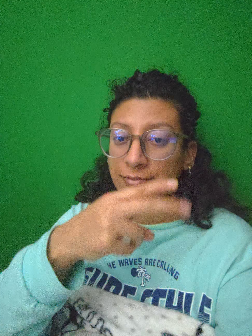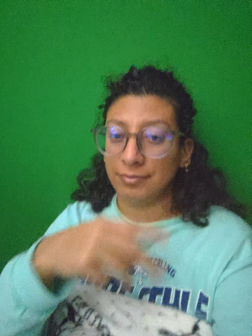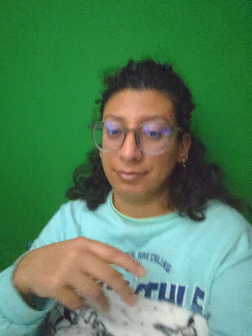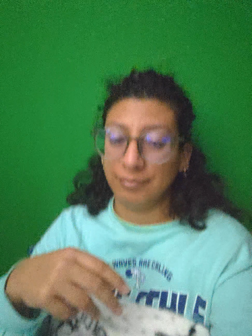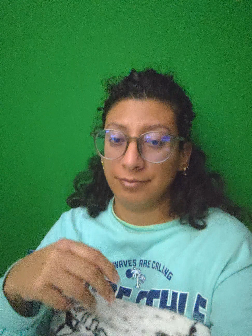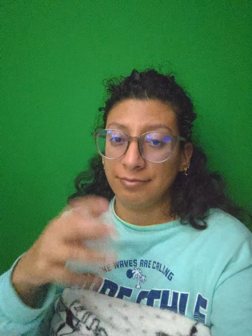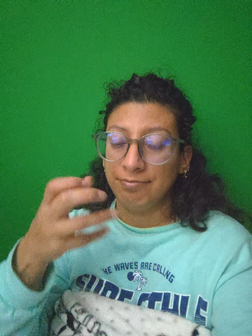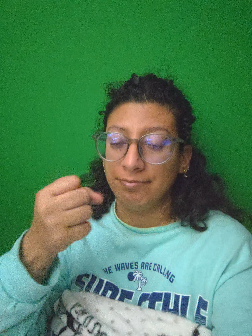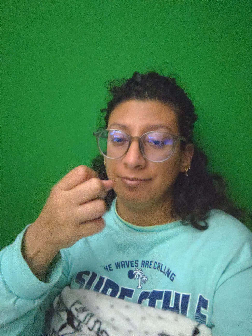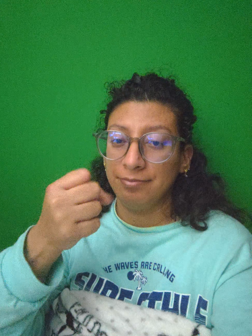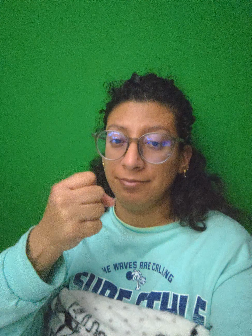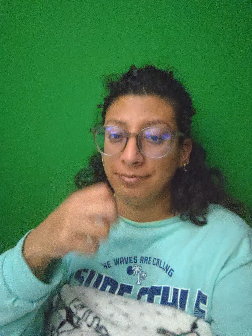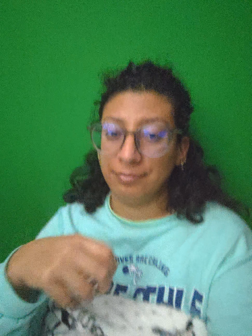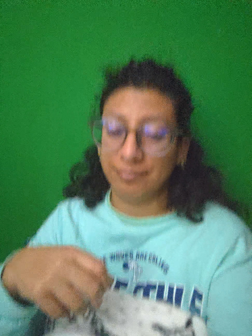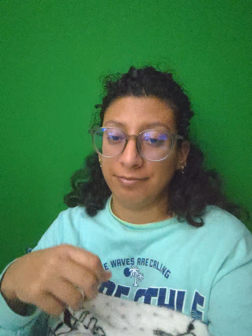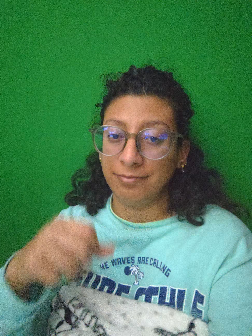milk